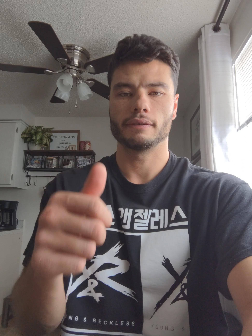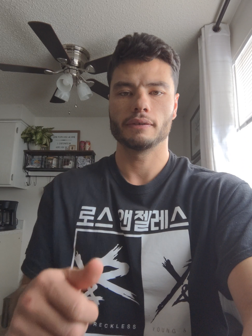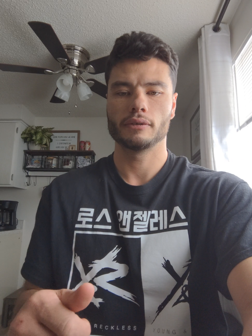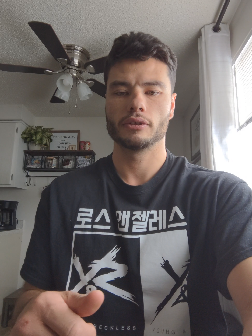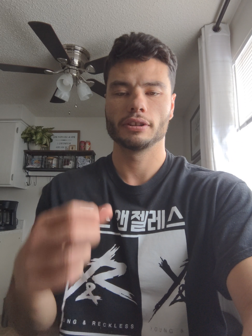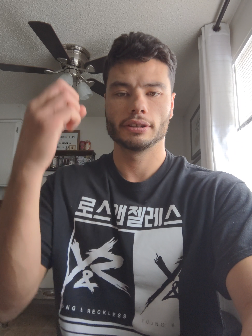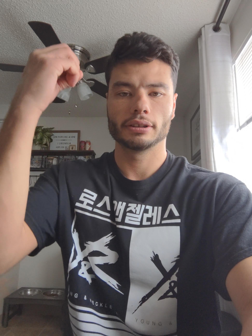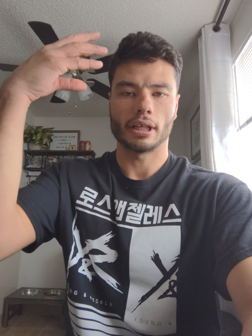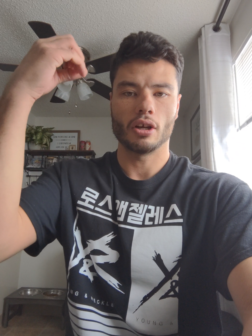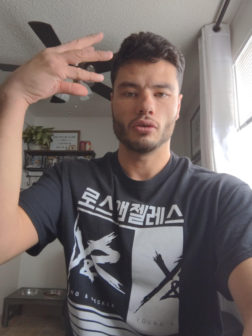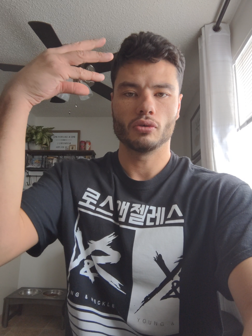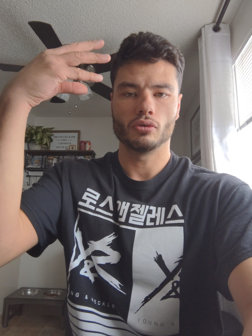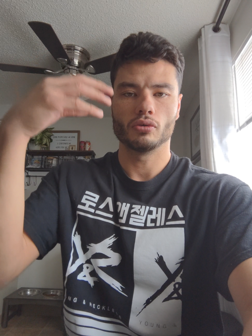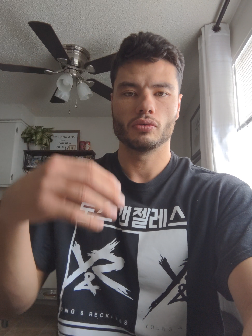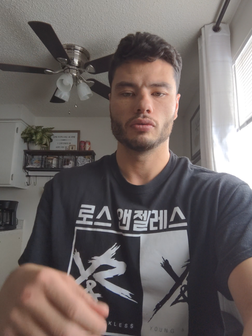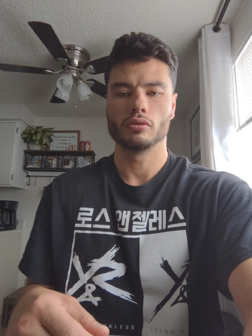shower